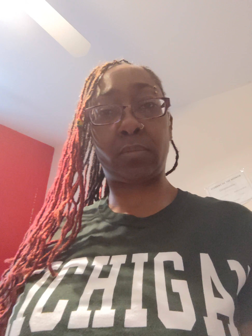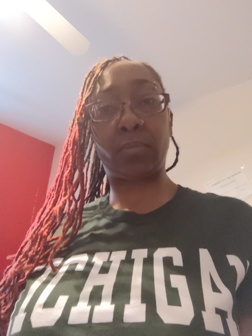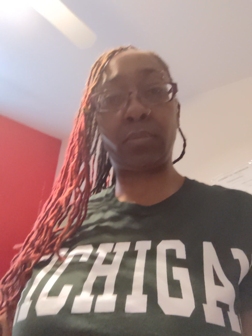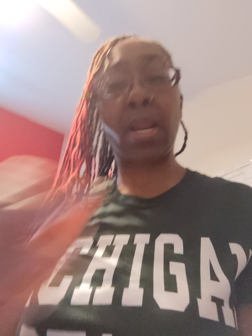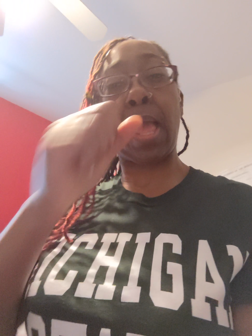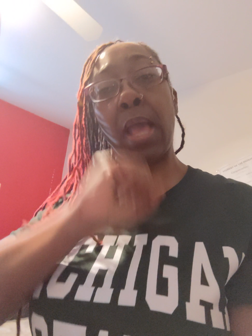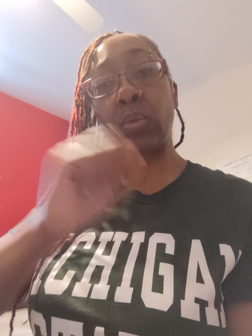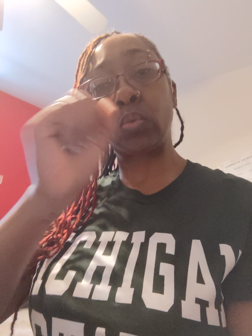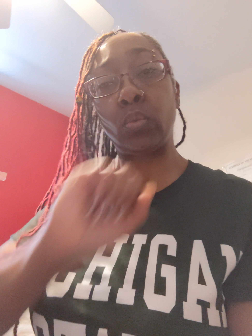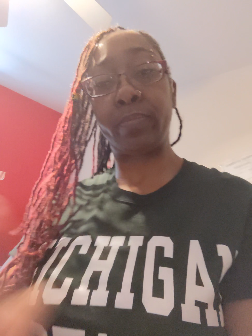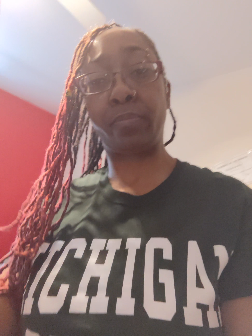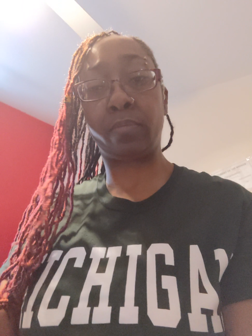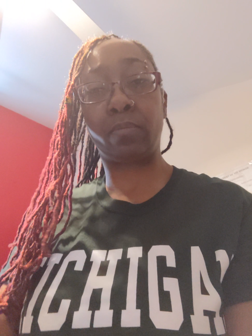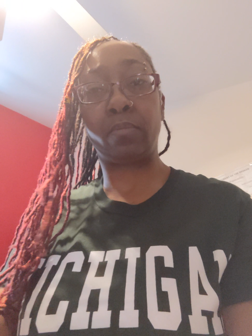ice cream